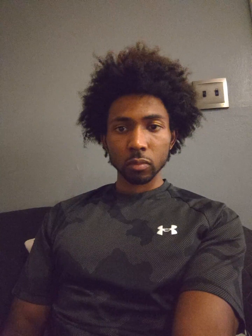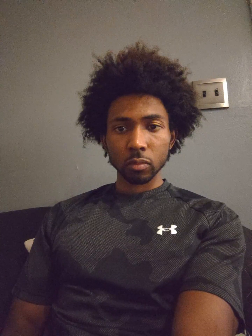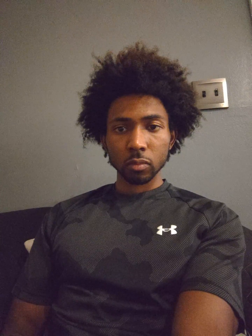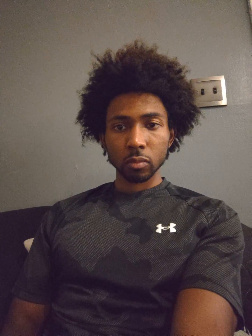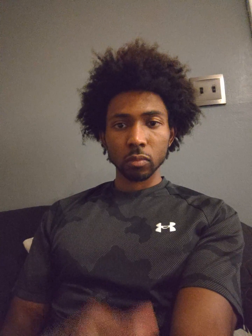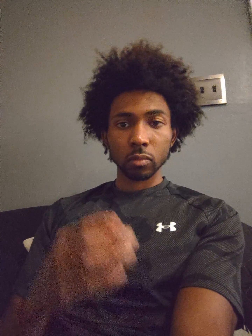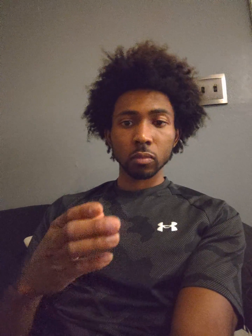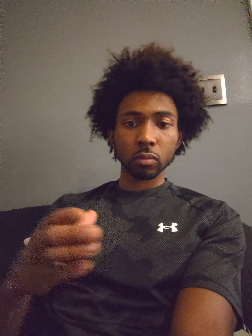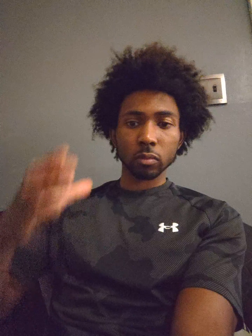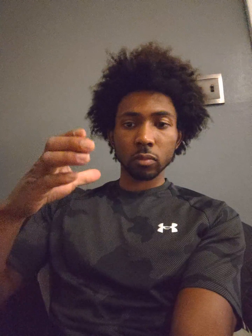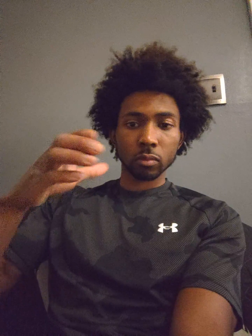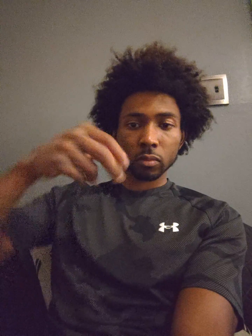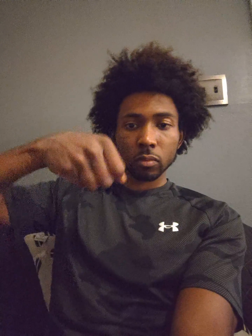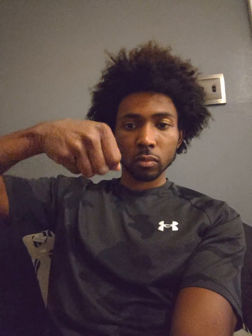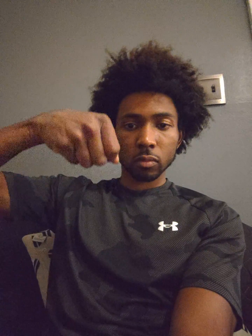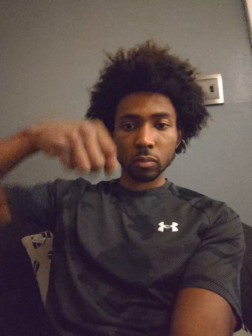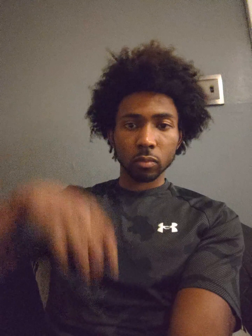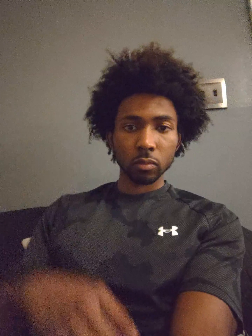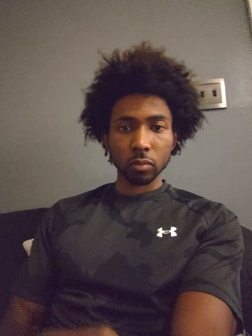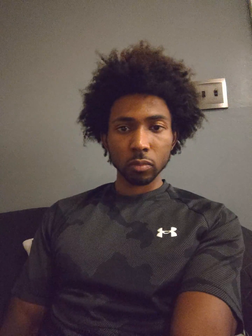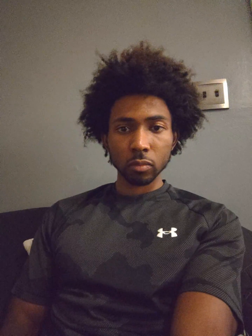bucket